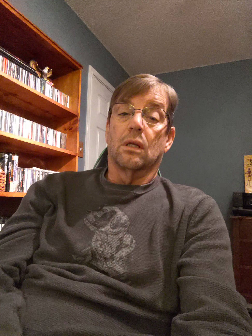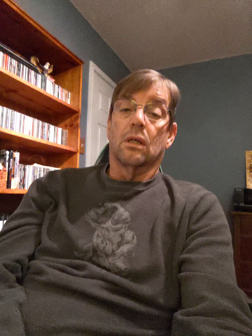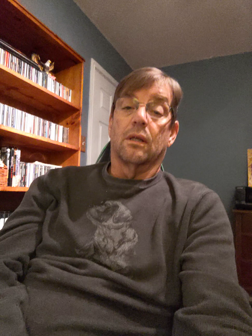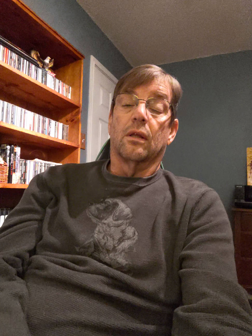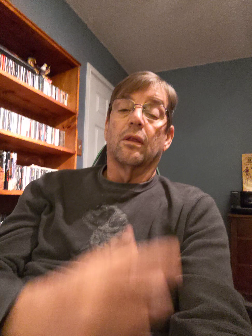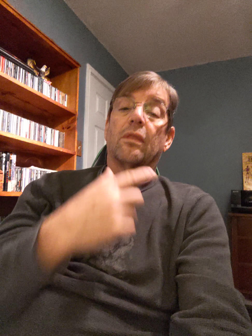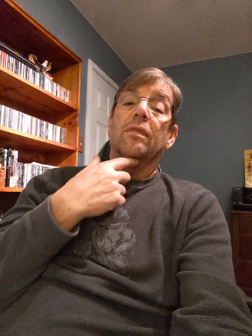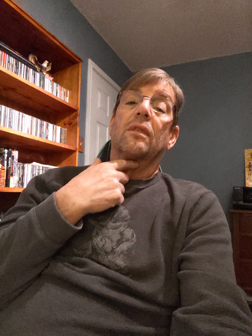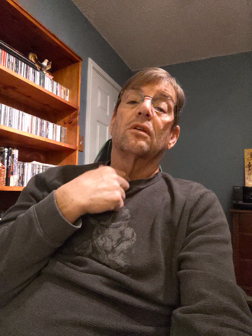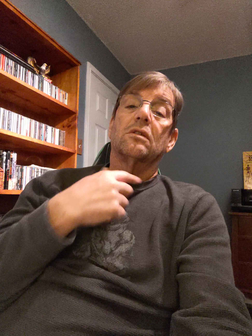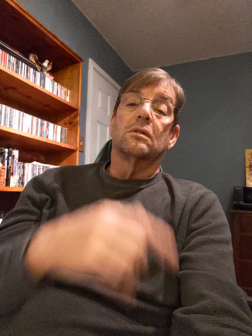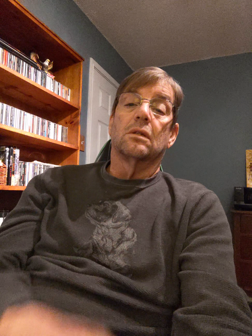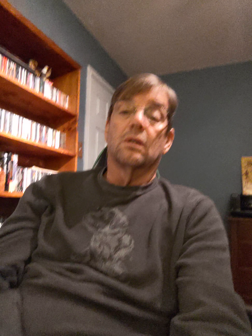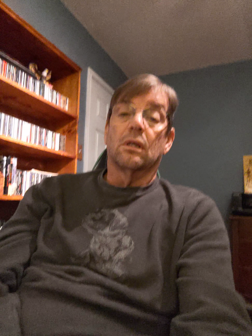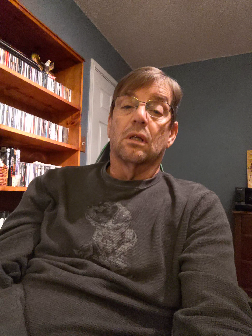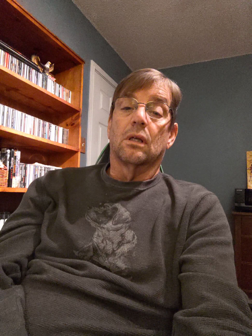thirsty